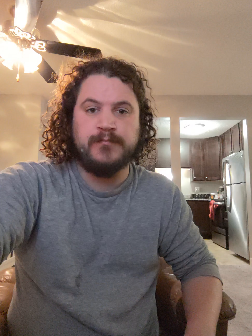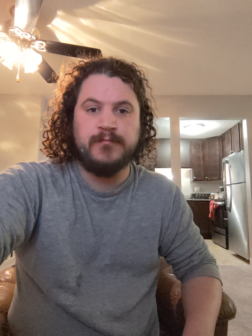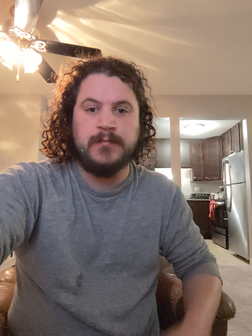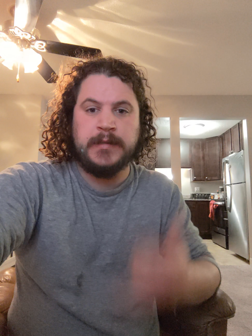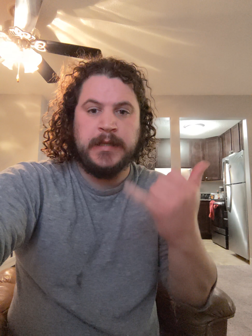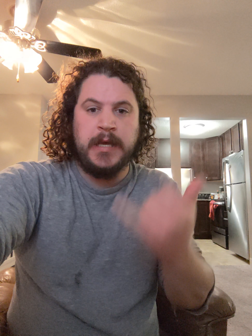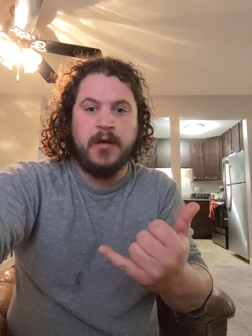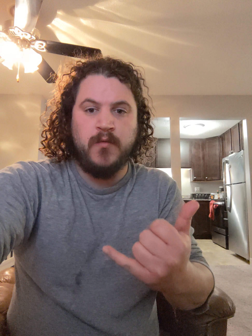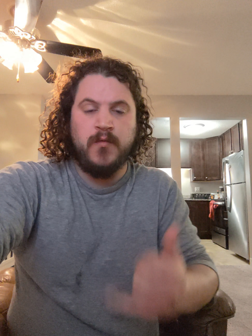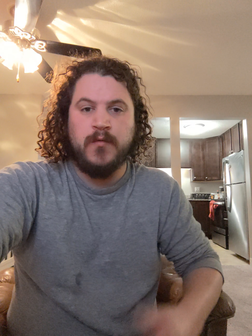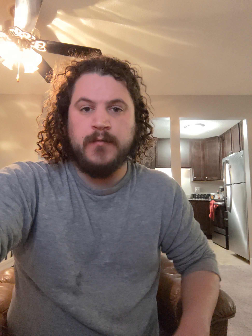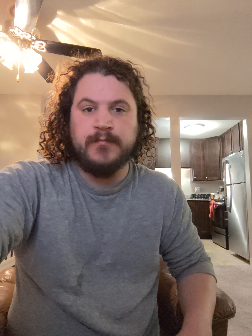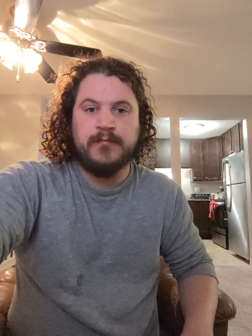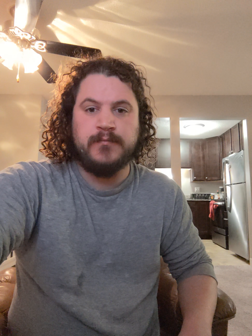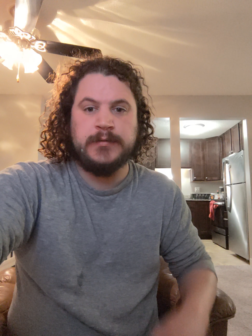now